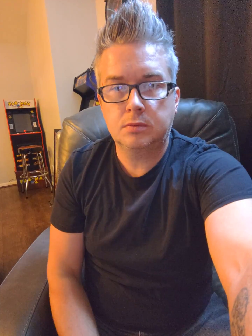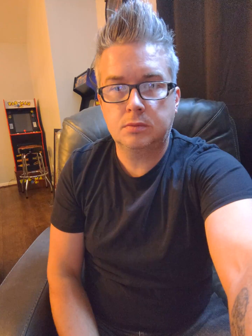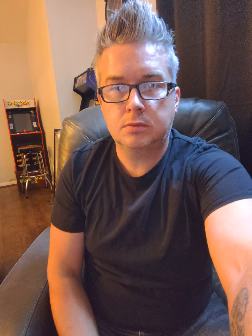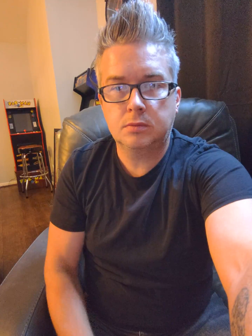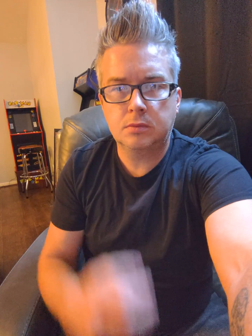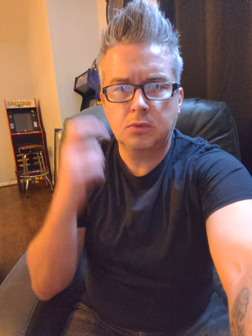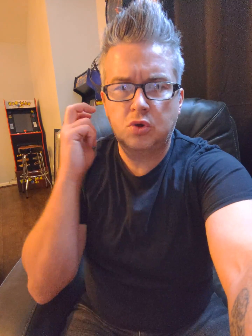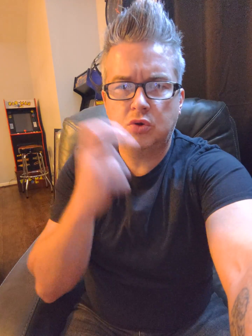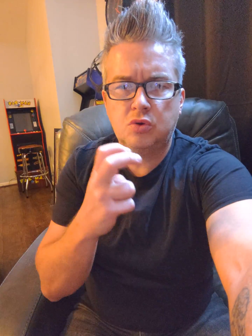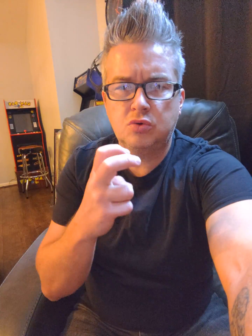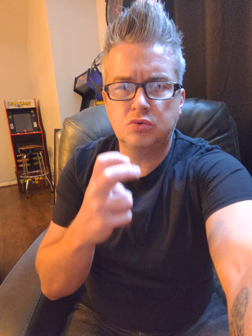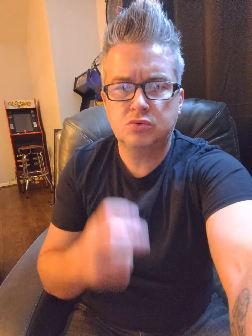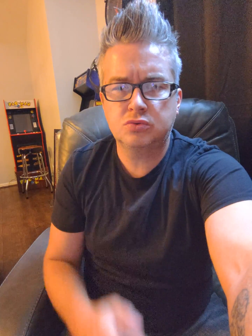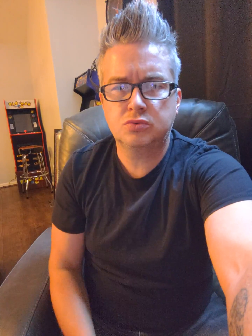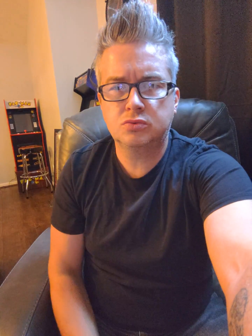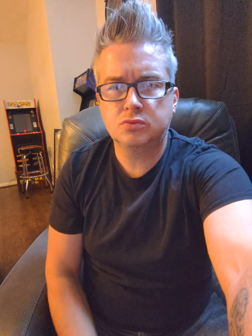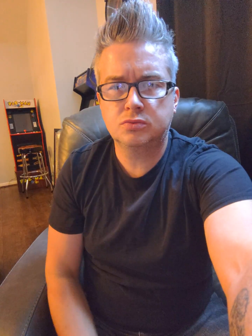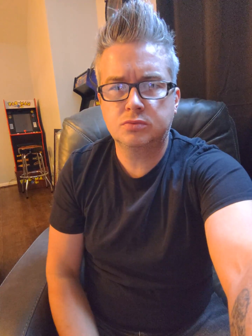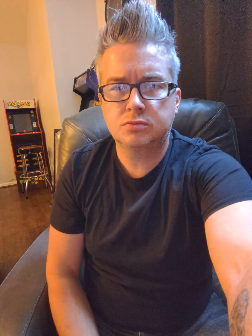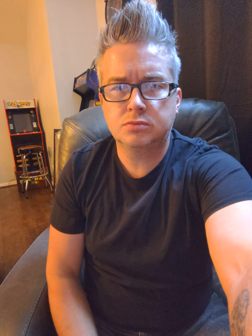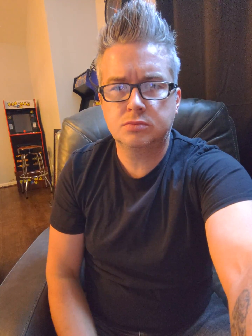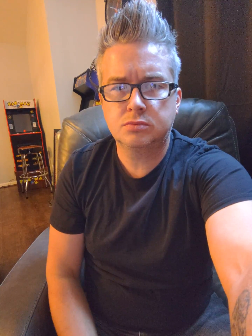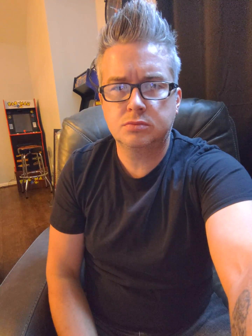hard